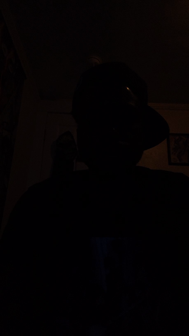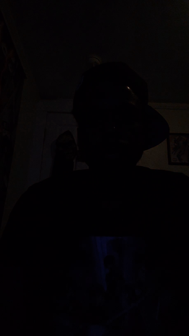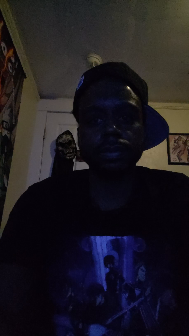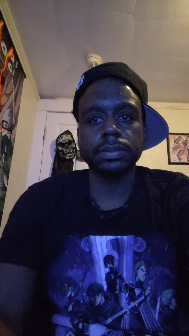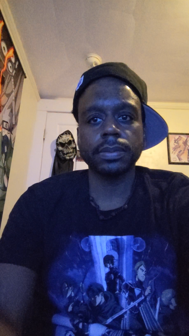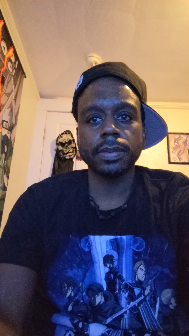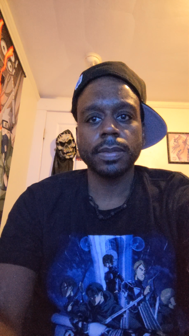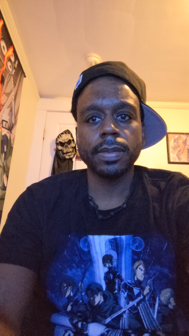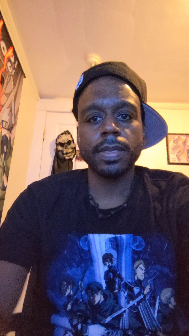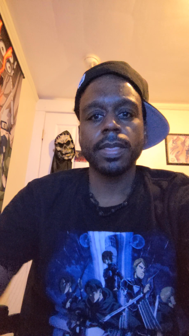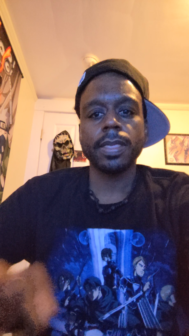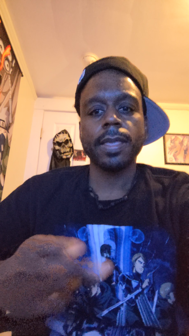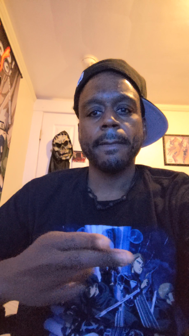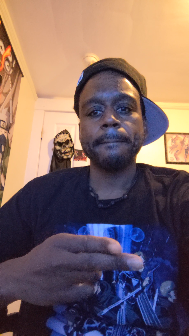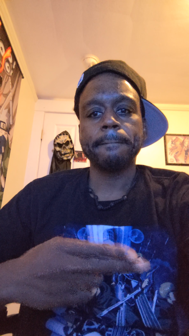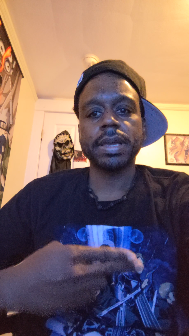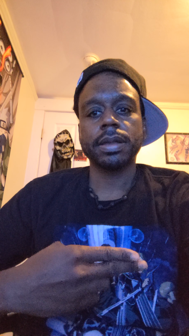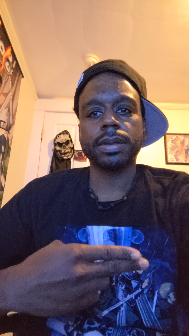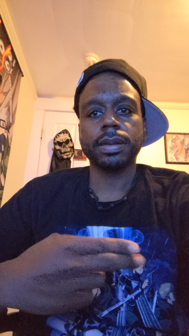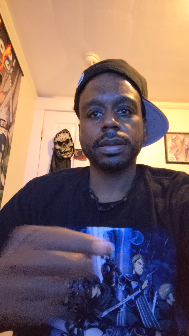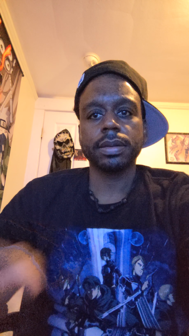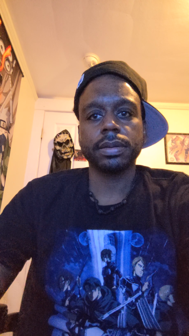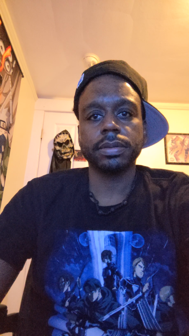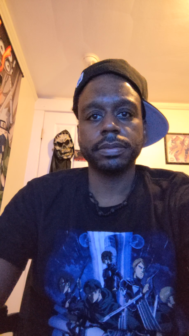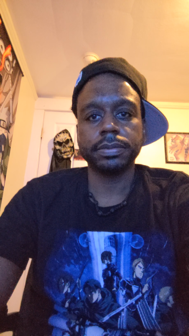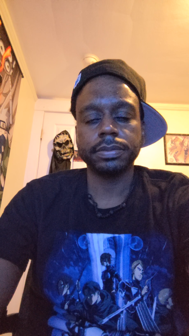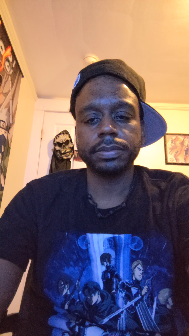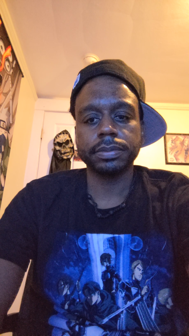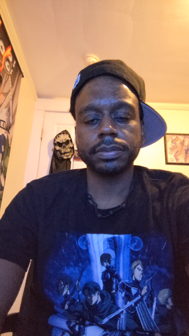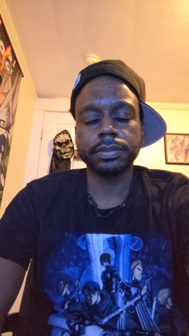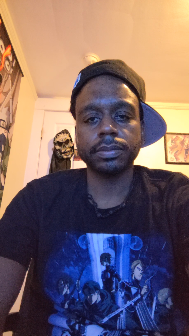belt